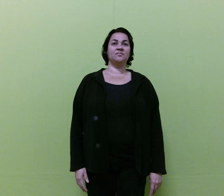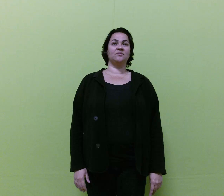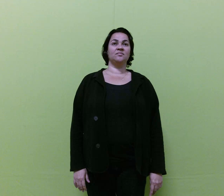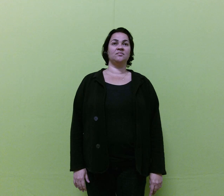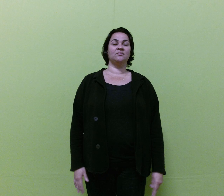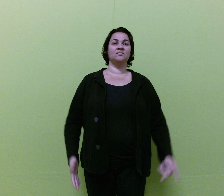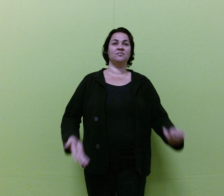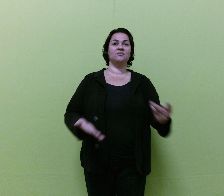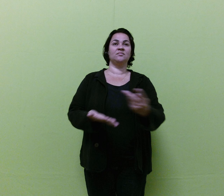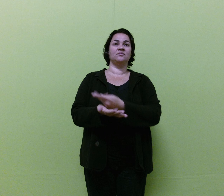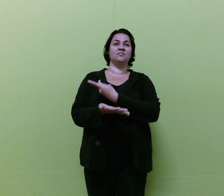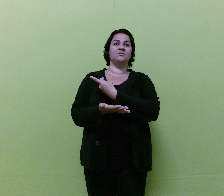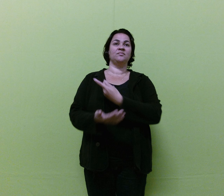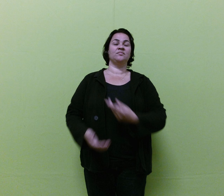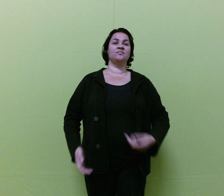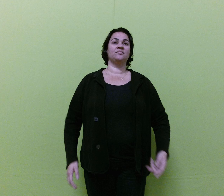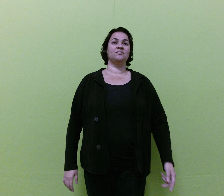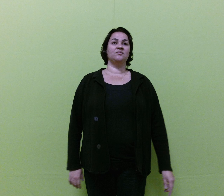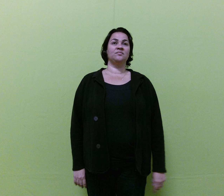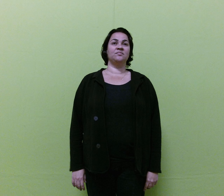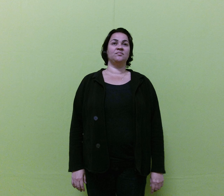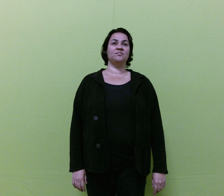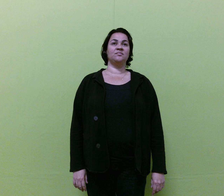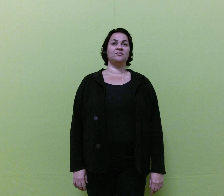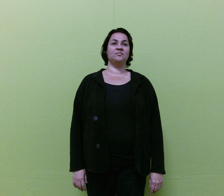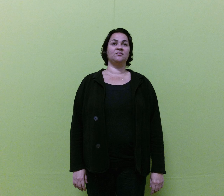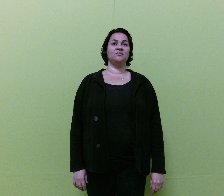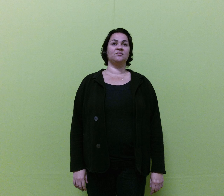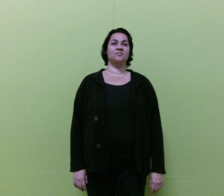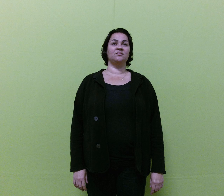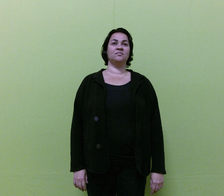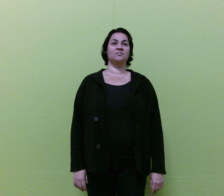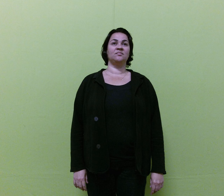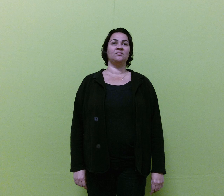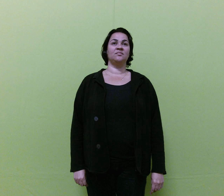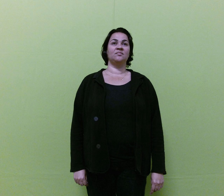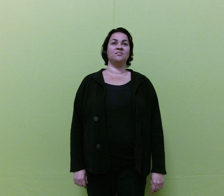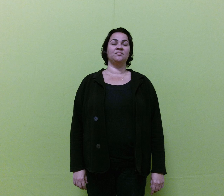acontecer